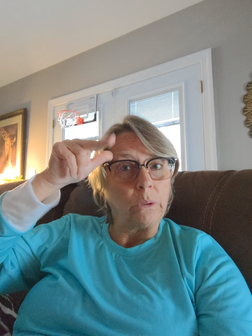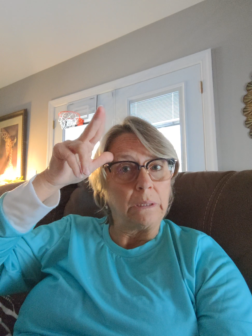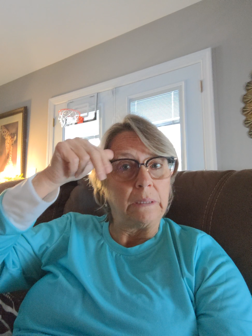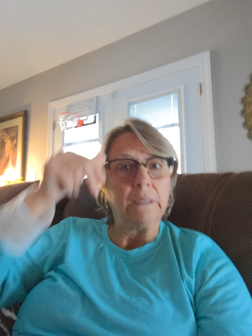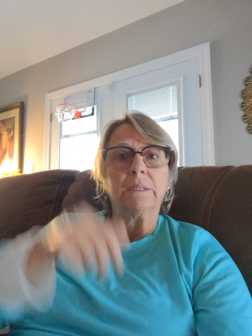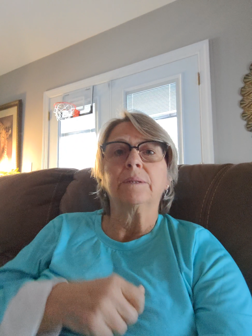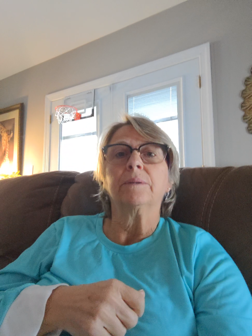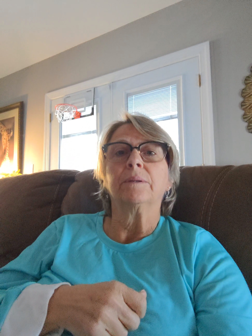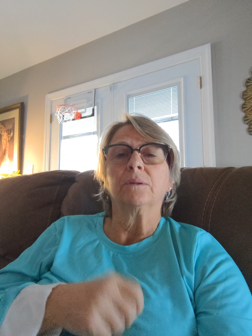horse